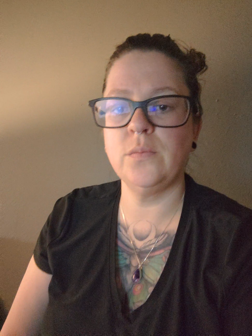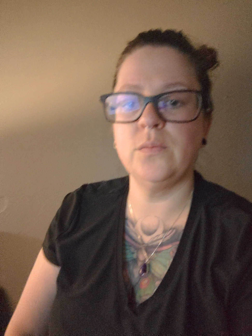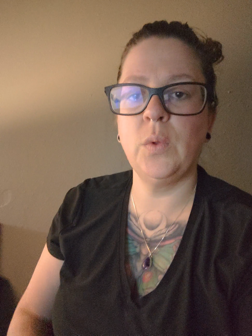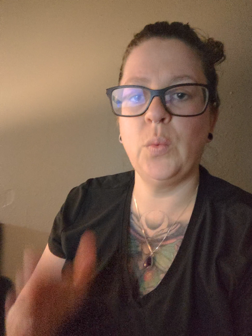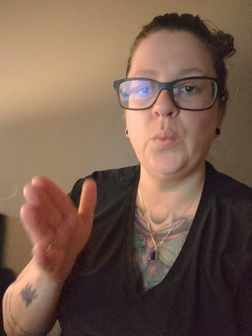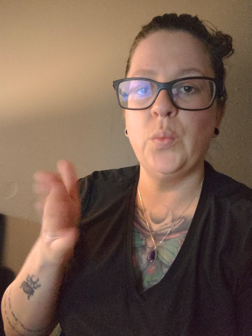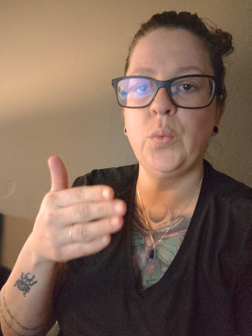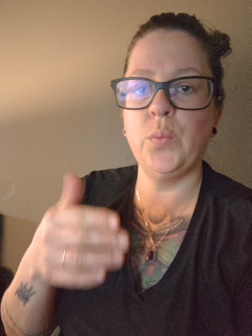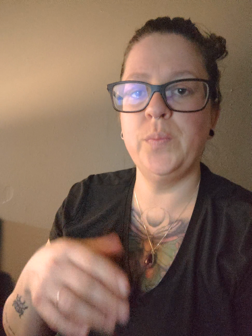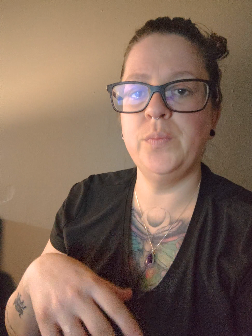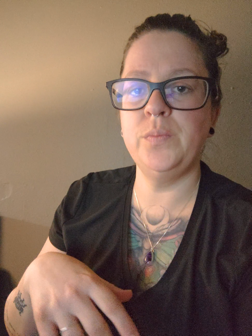room